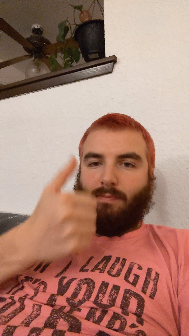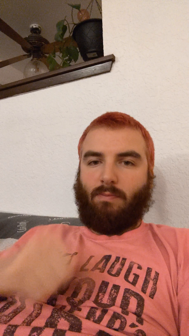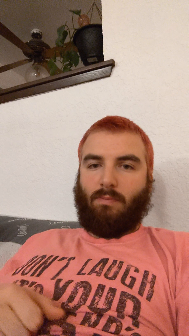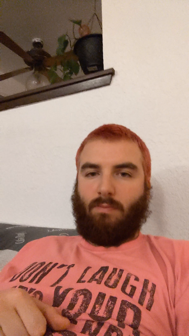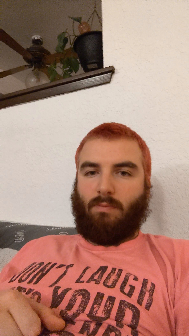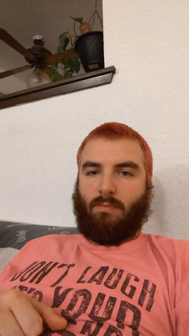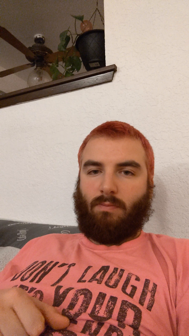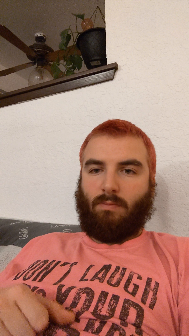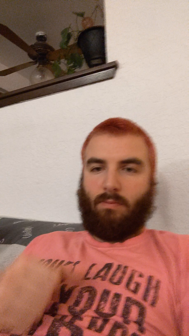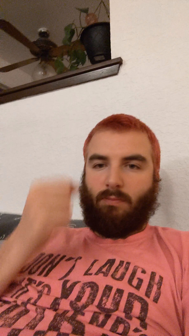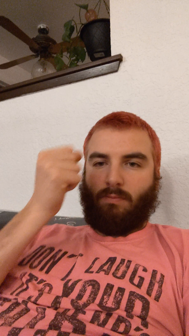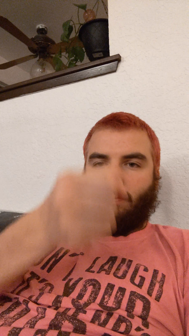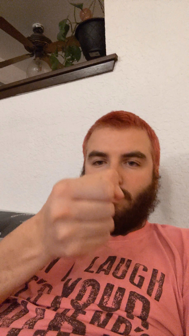hit